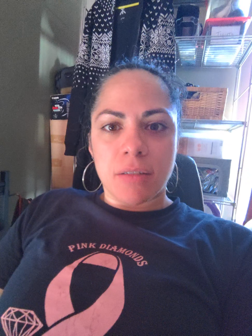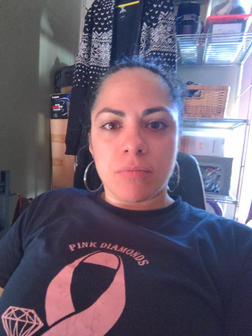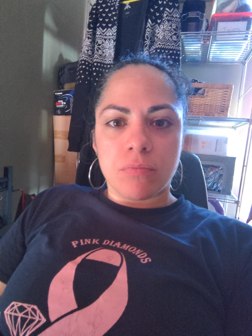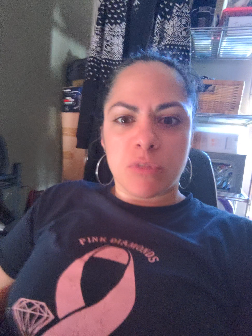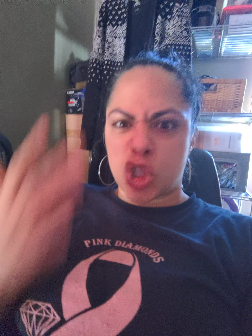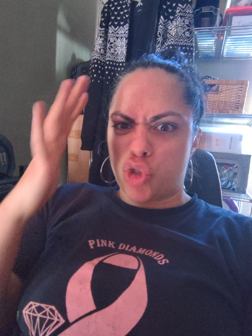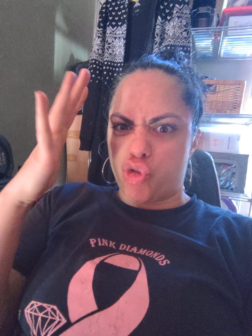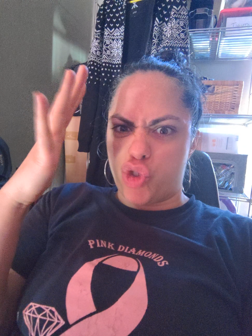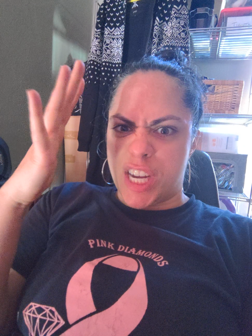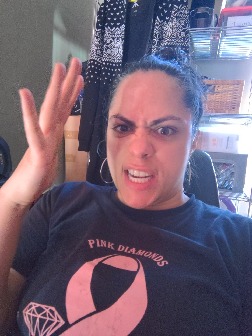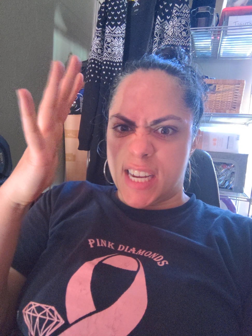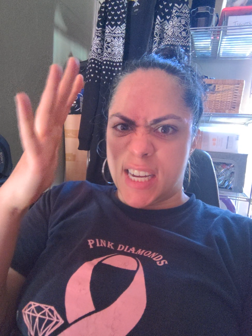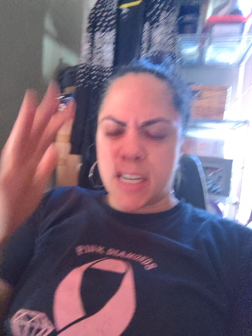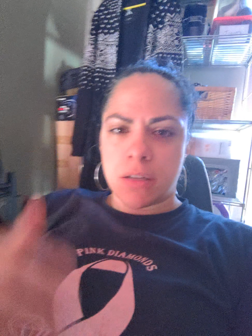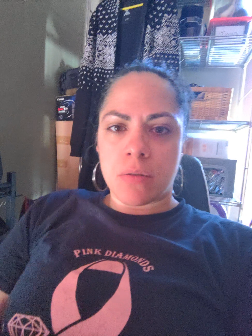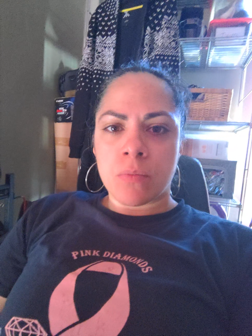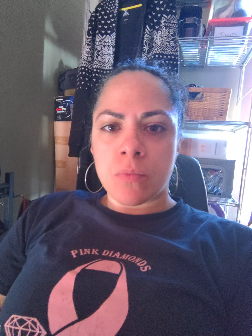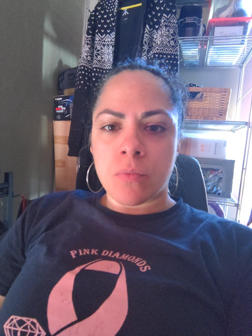tree